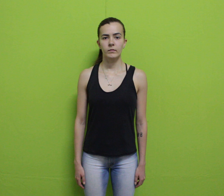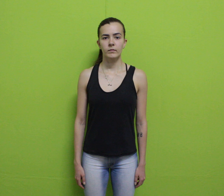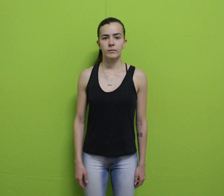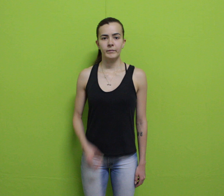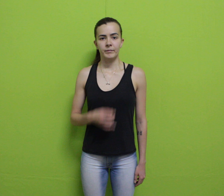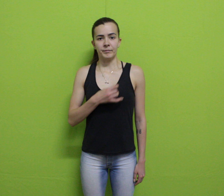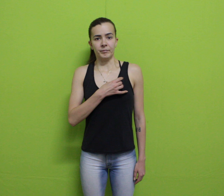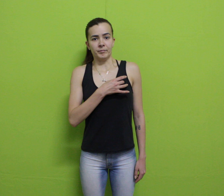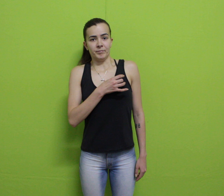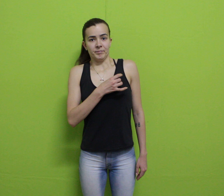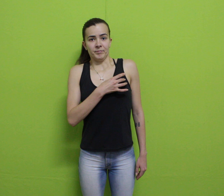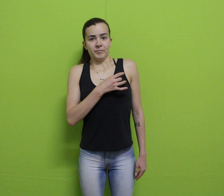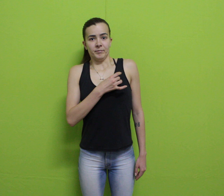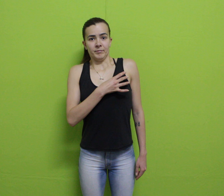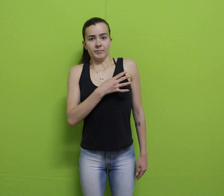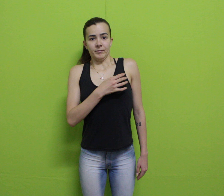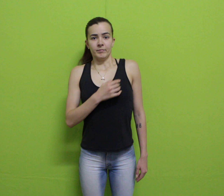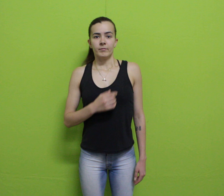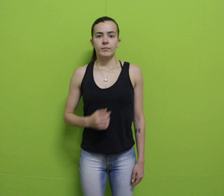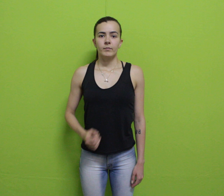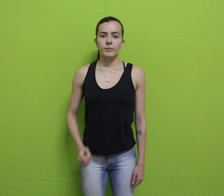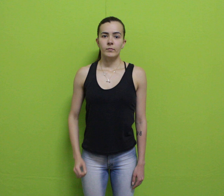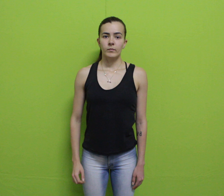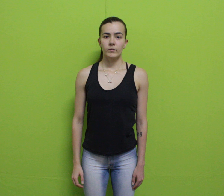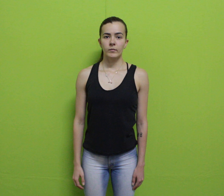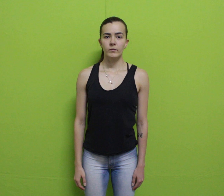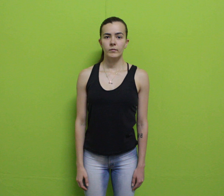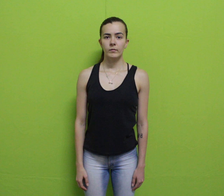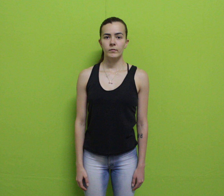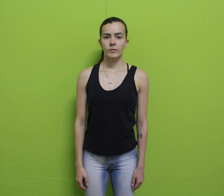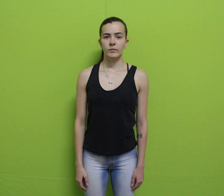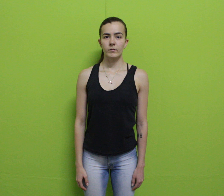medo